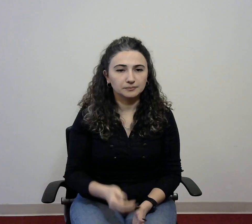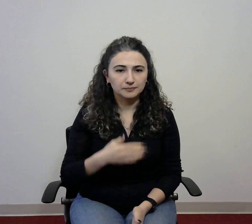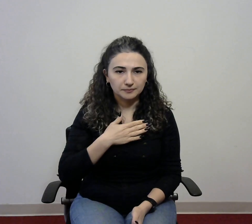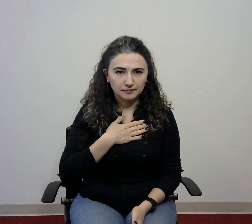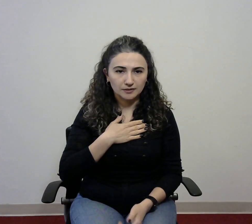mən